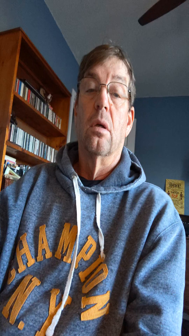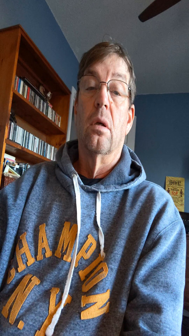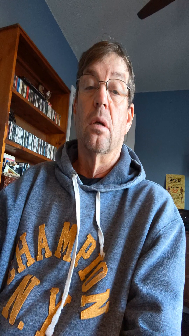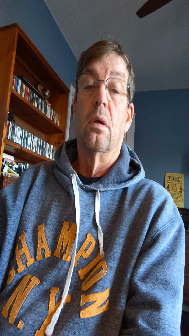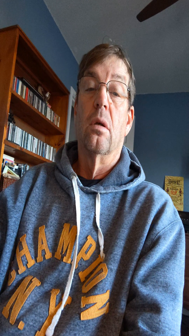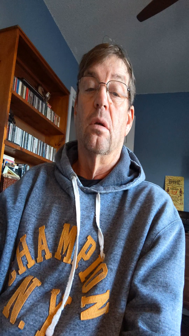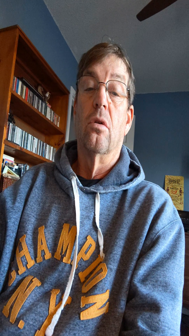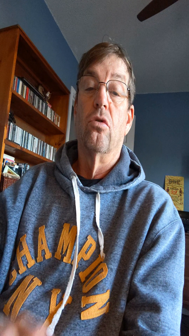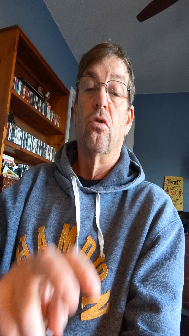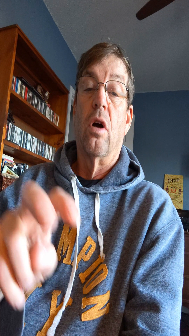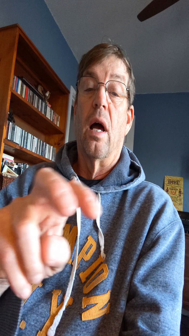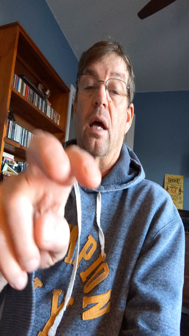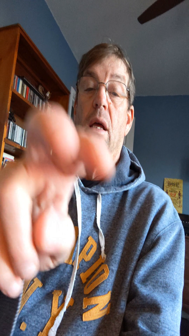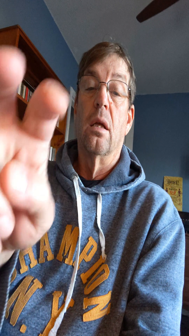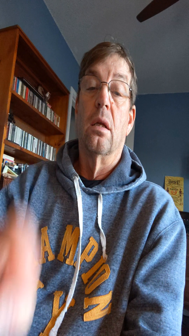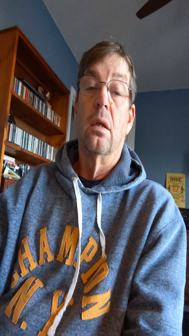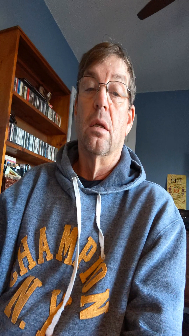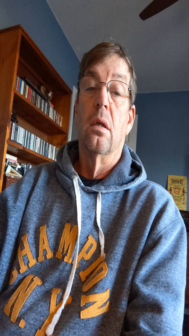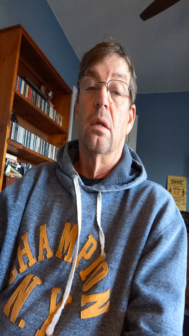ride